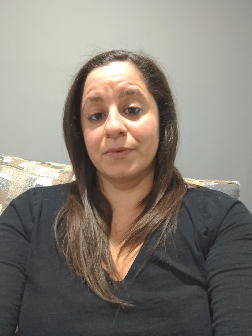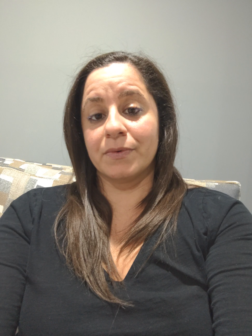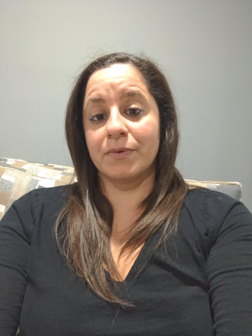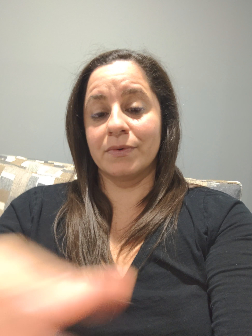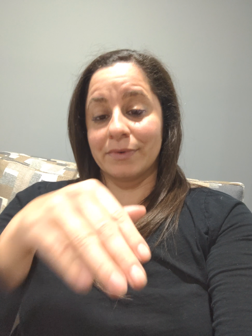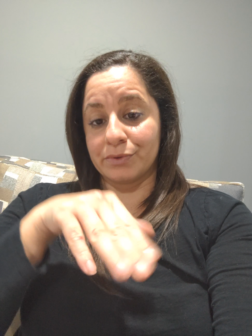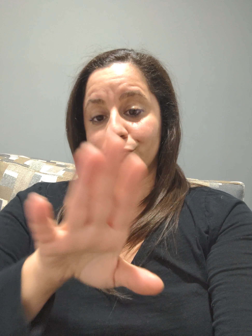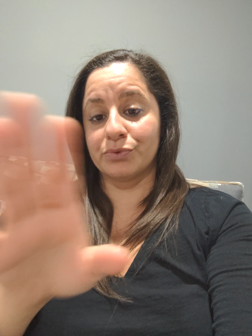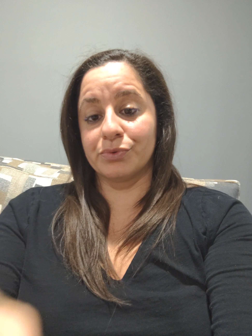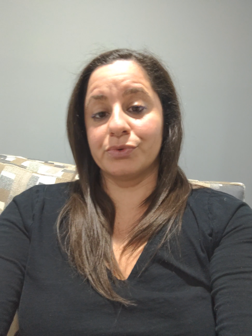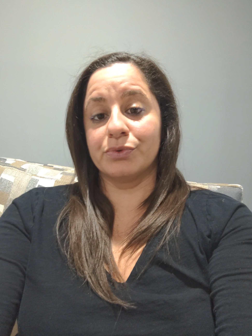into